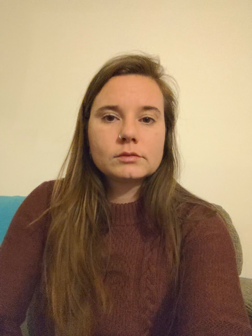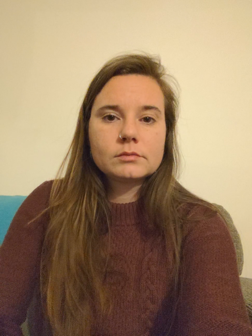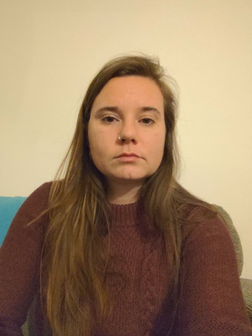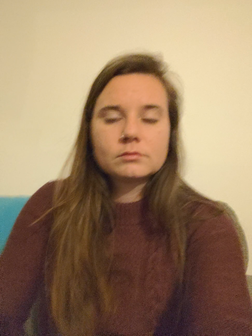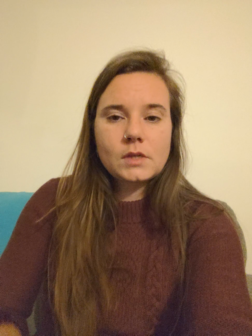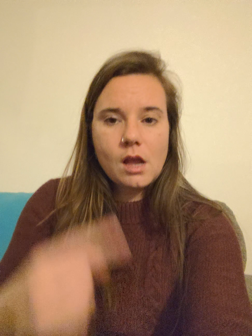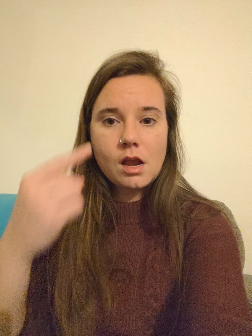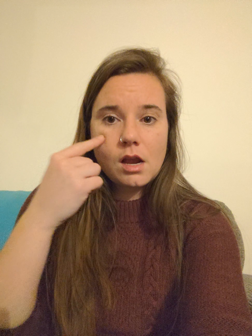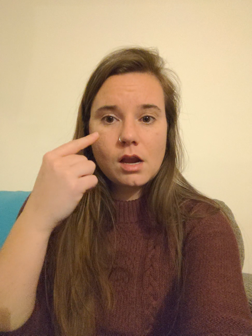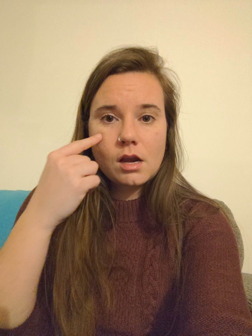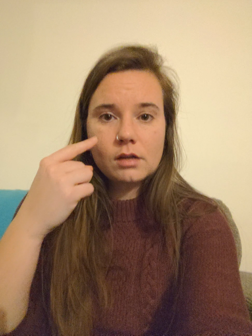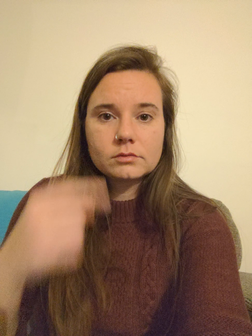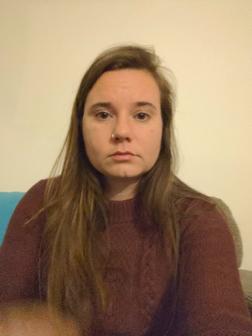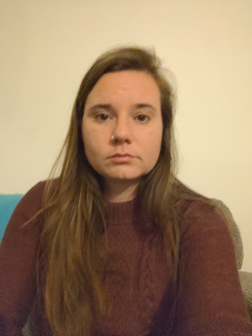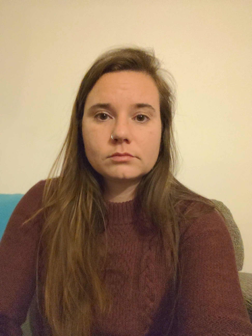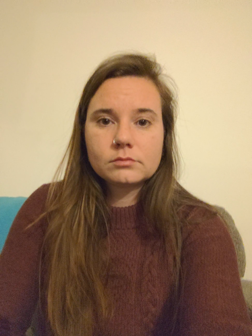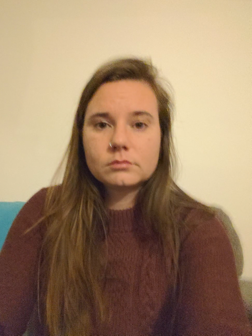eye